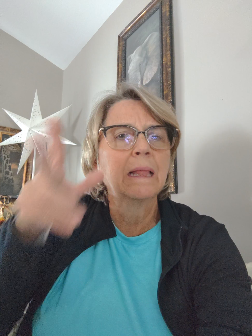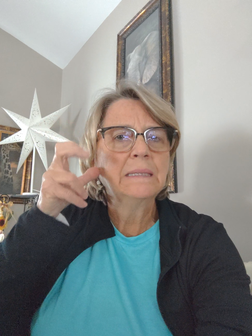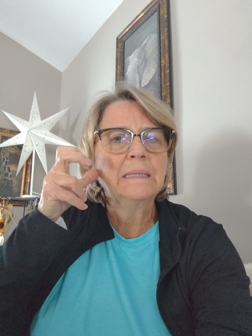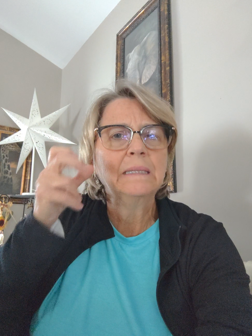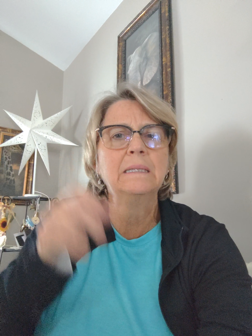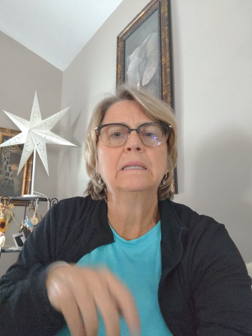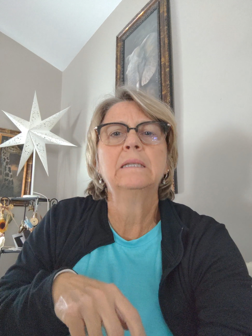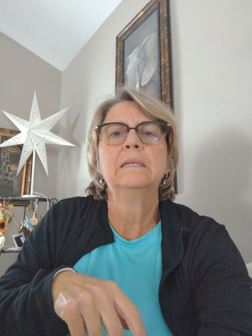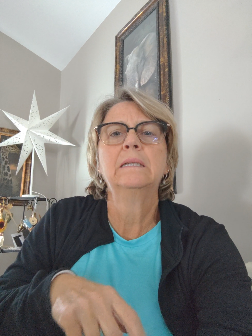listen